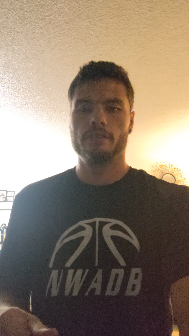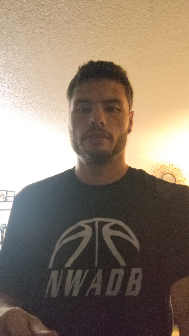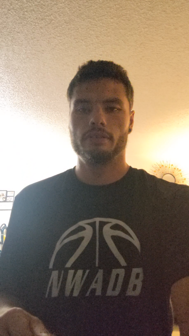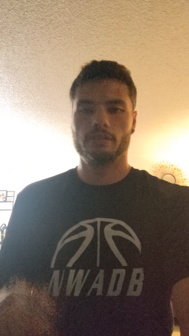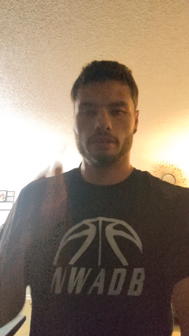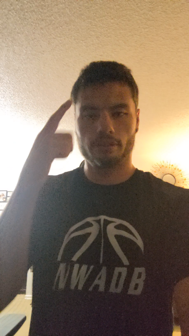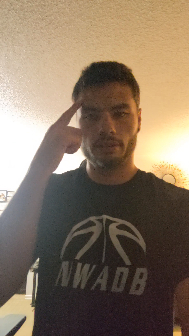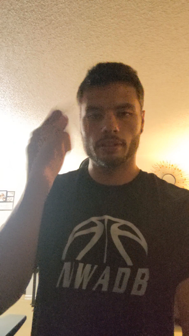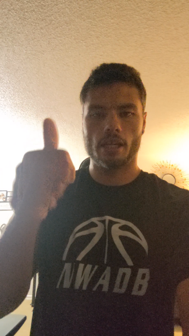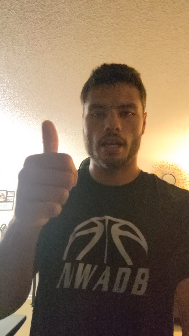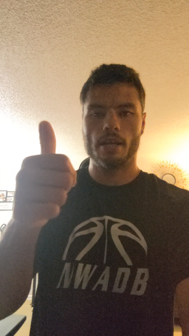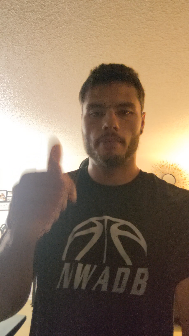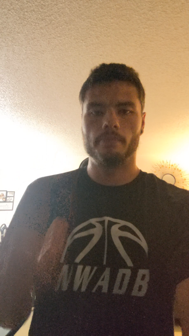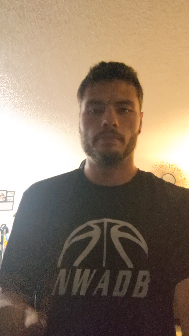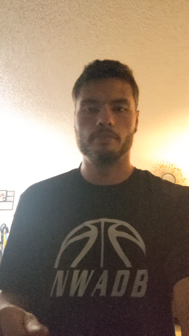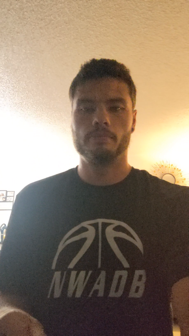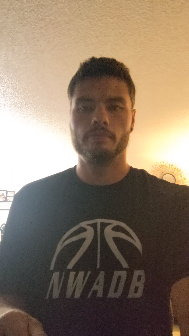dime